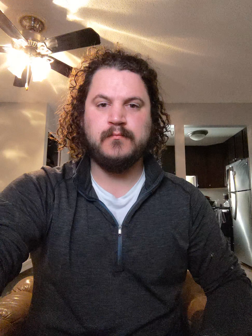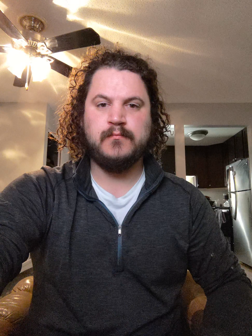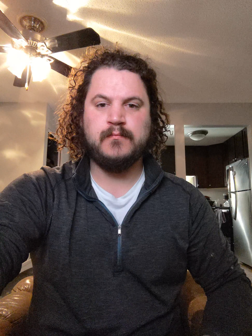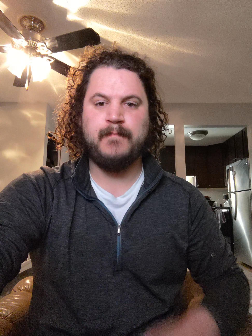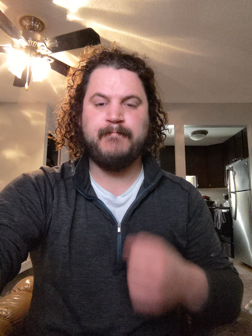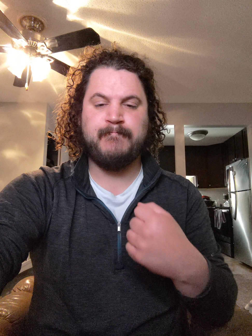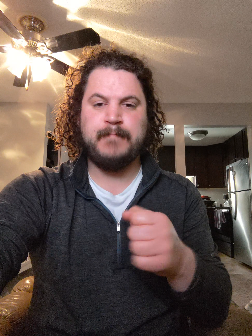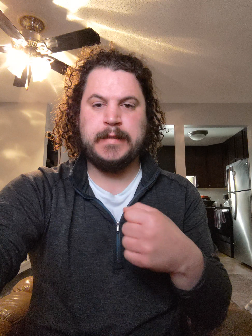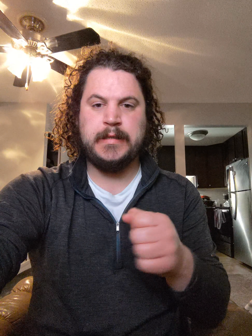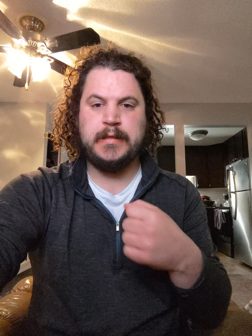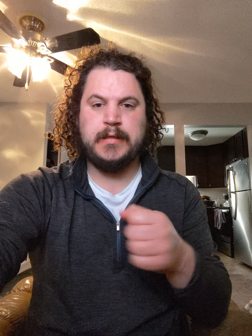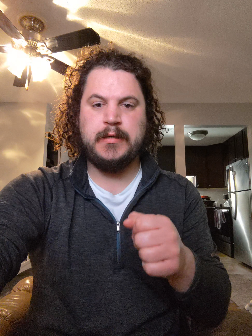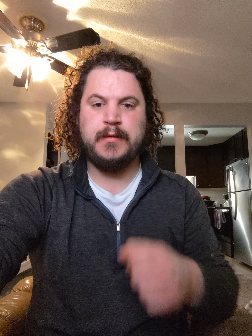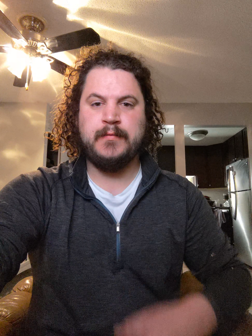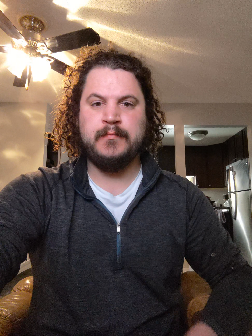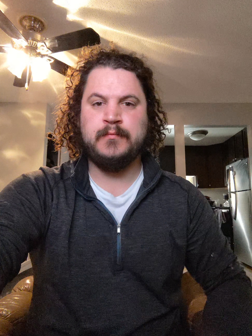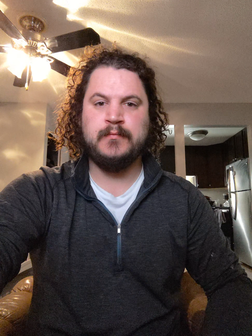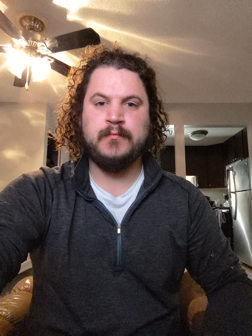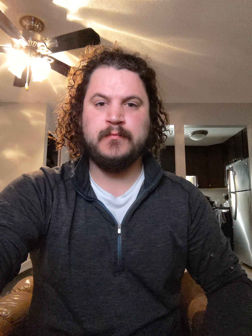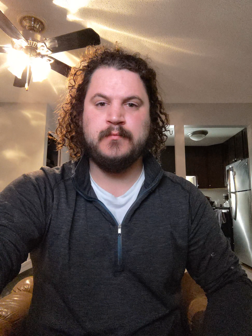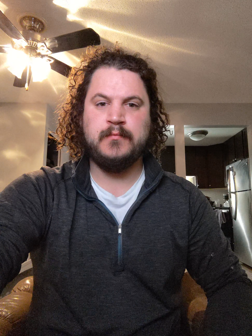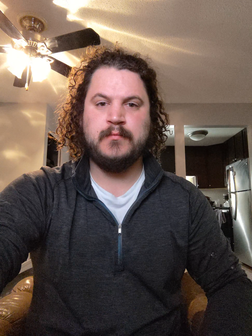make